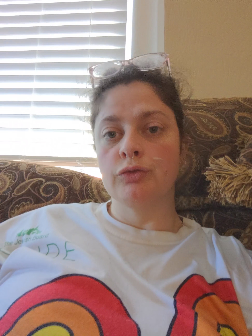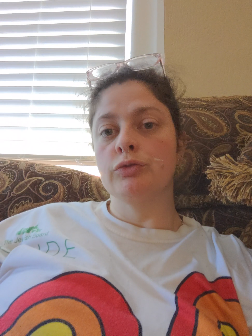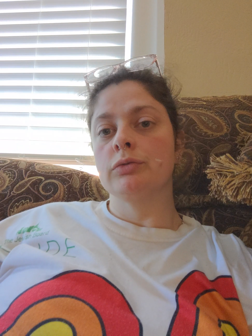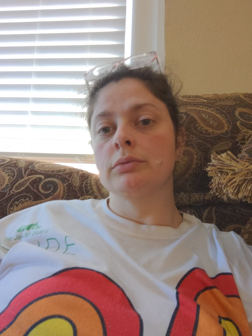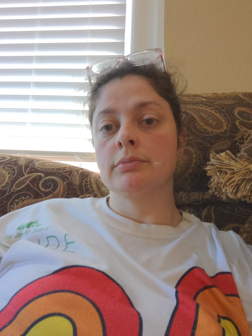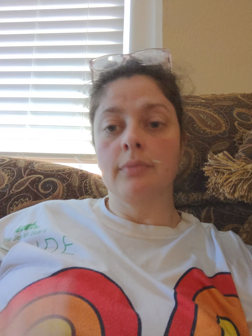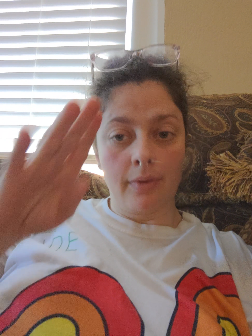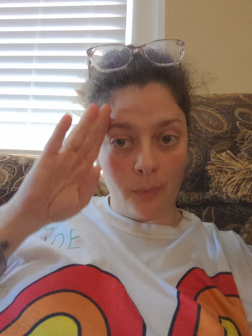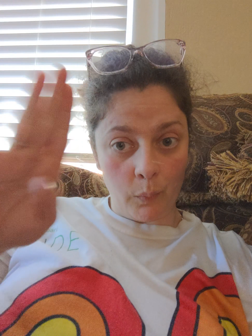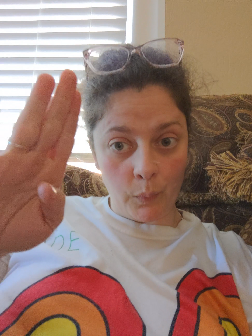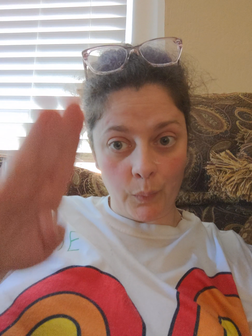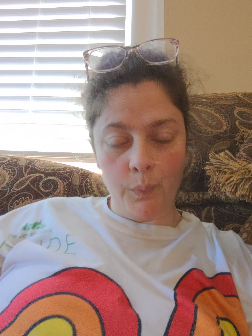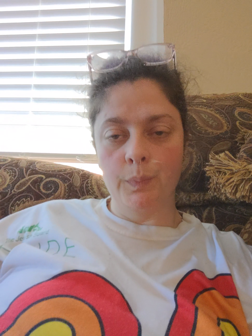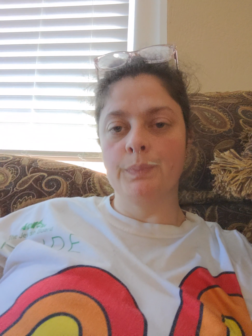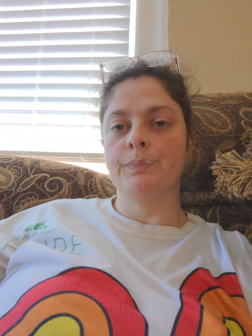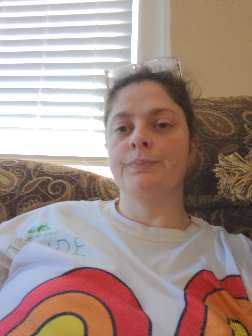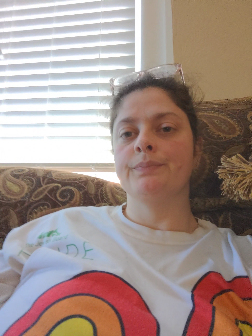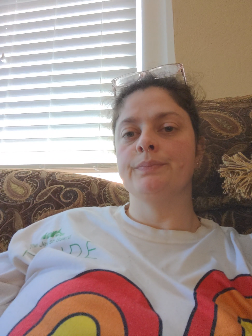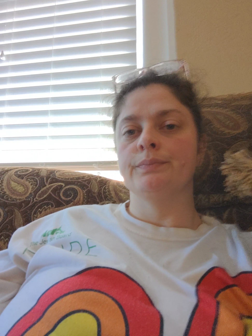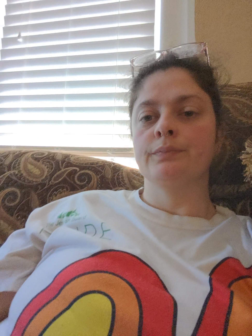hello